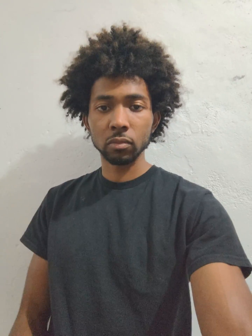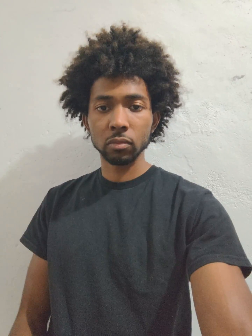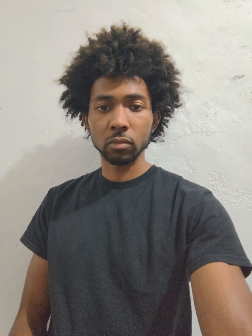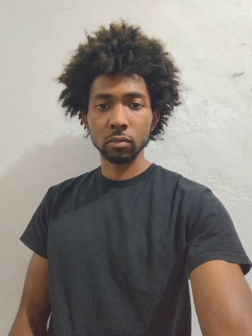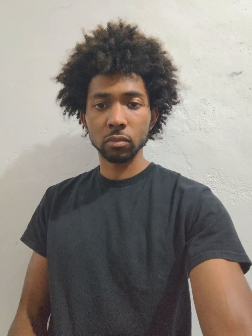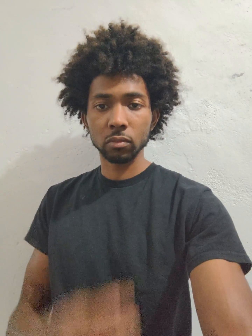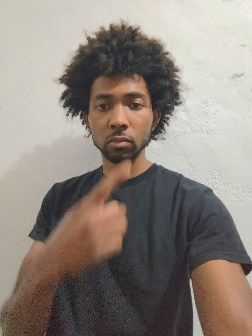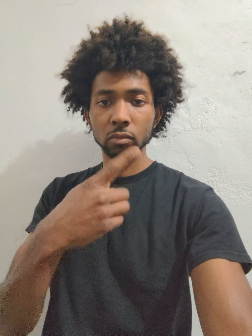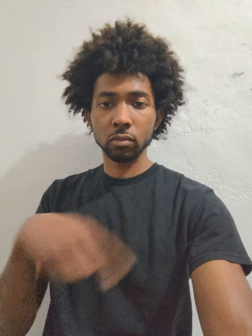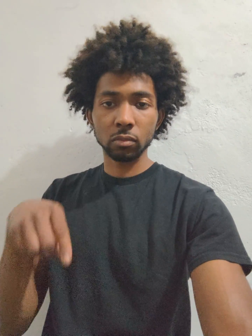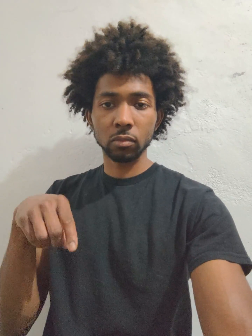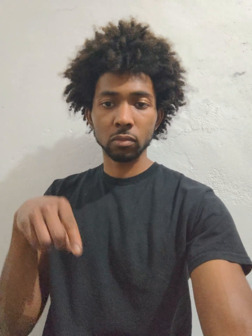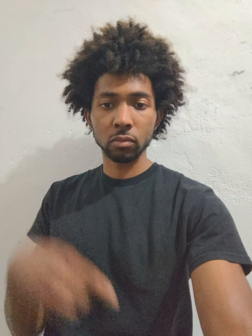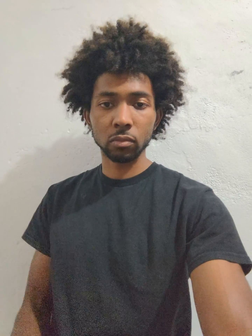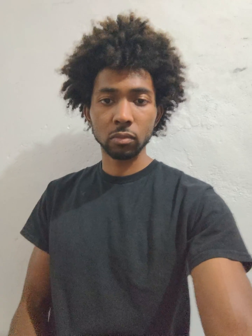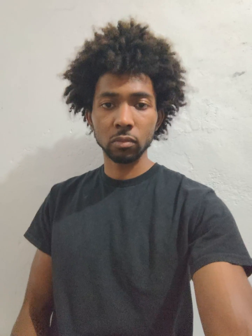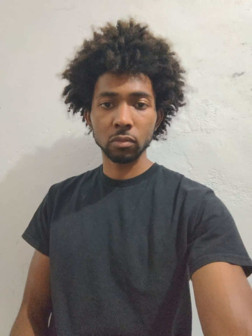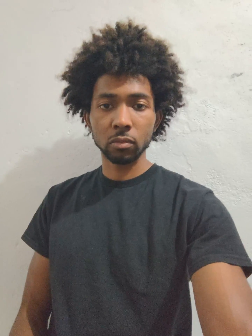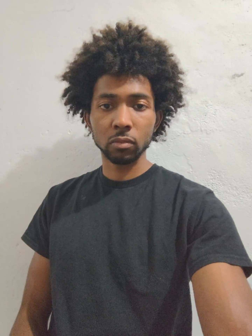cut